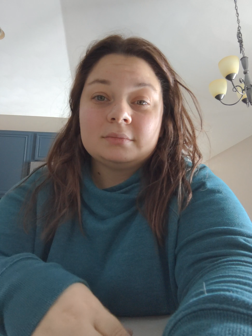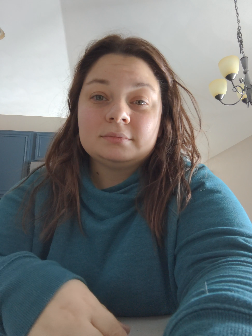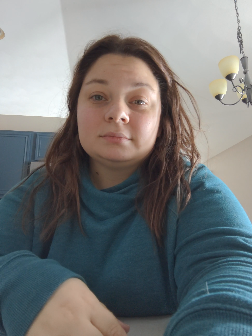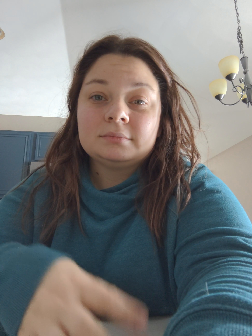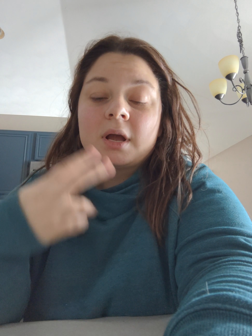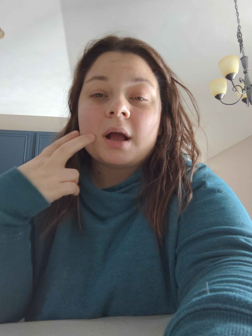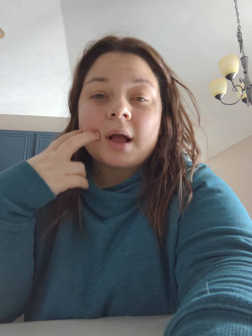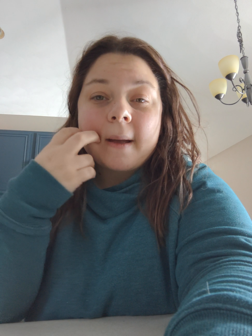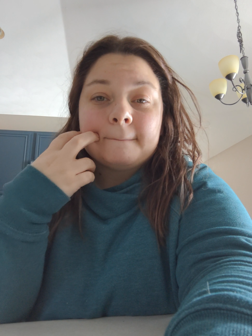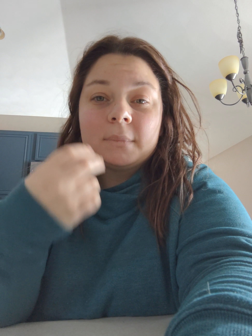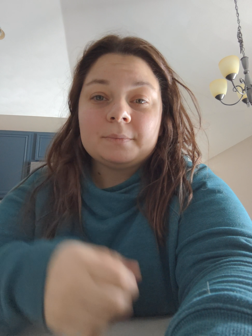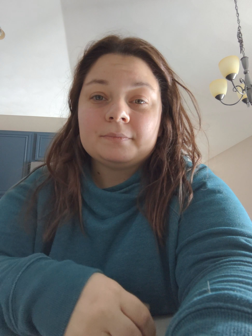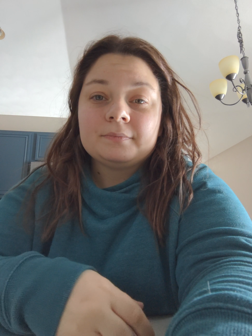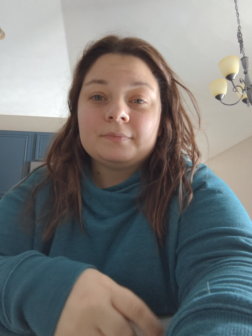gum